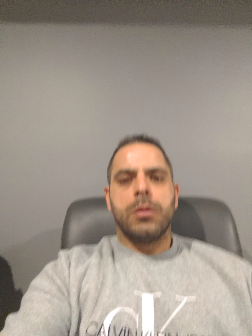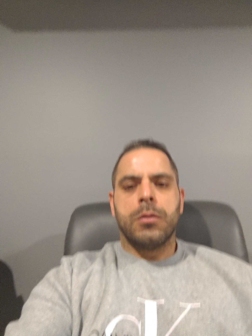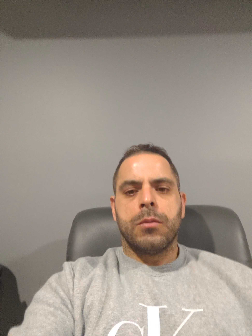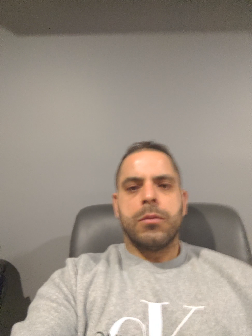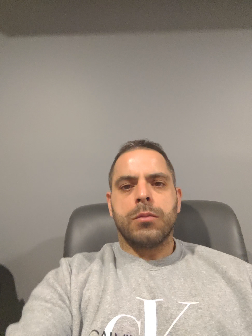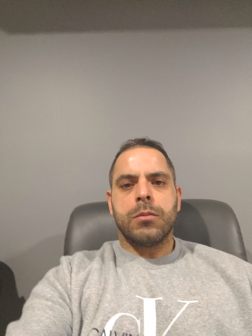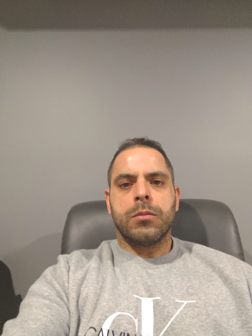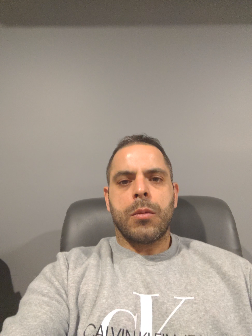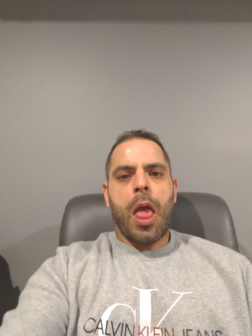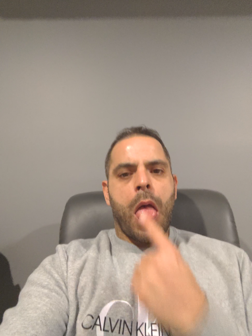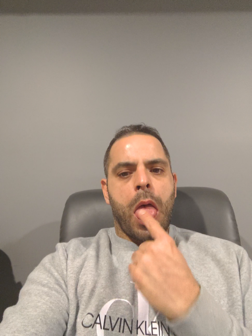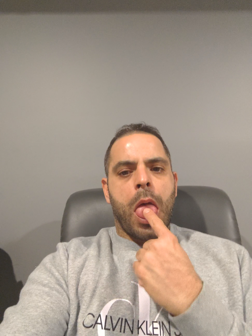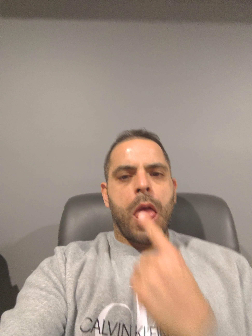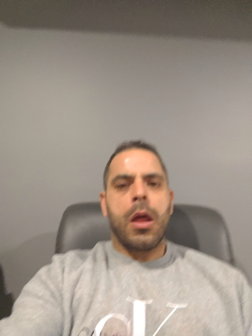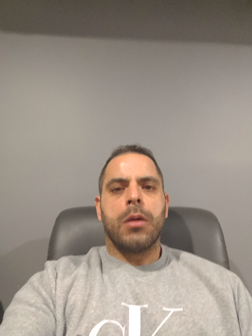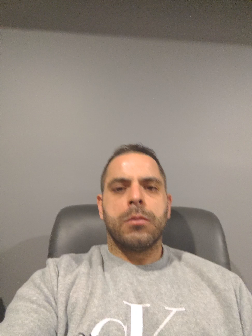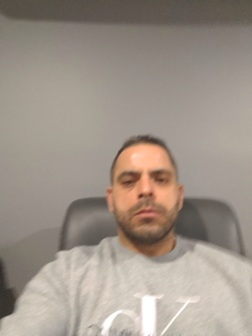tongue